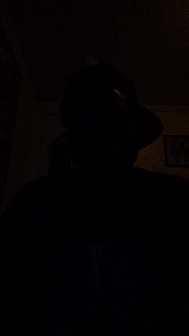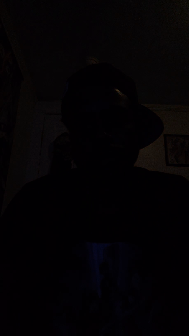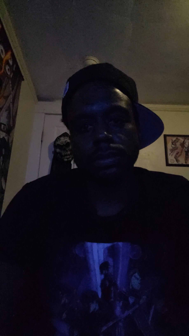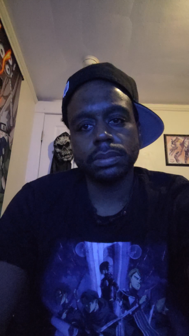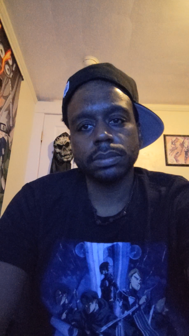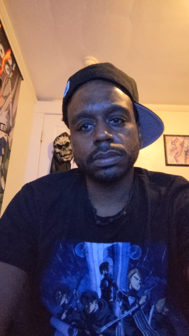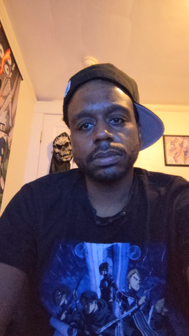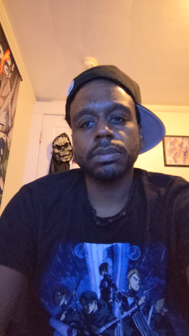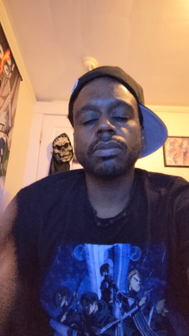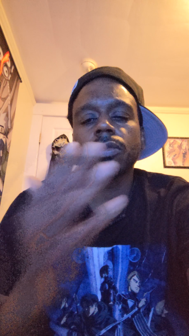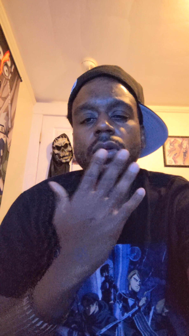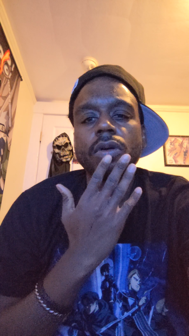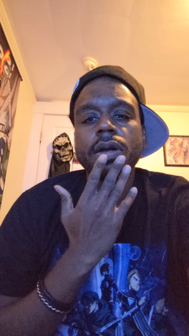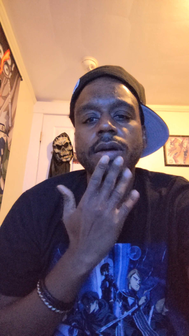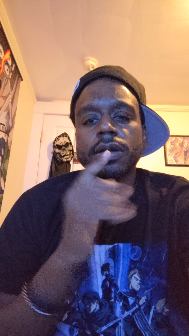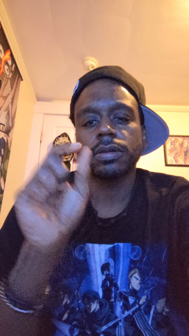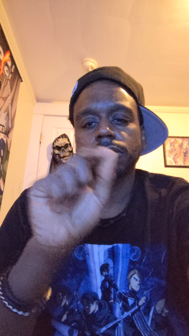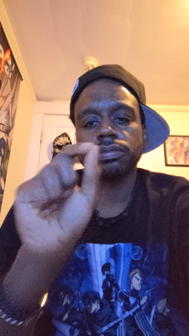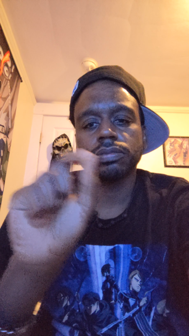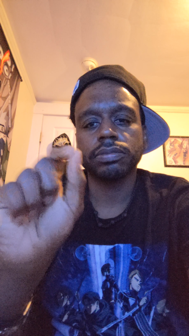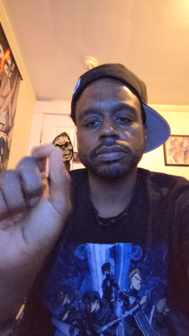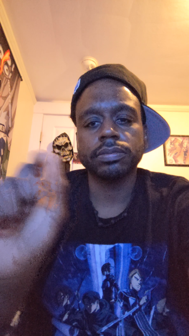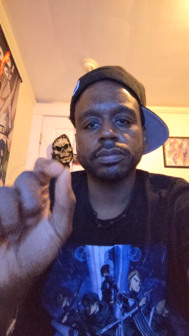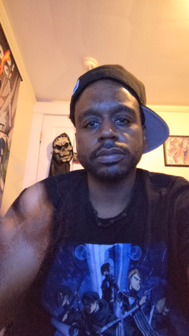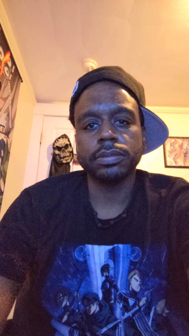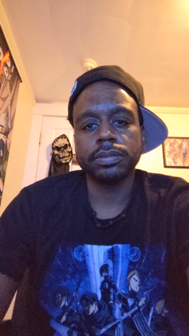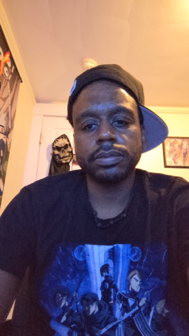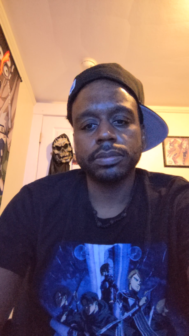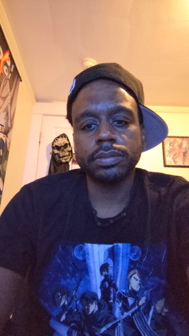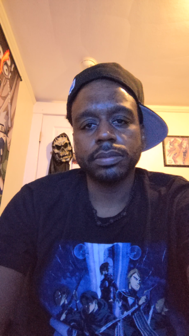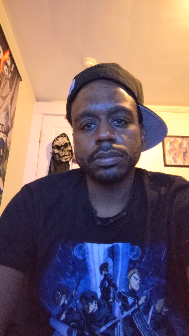crayon